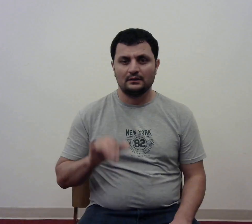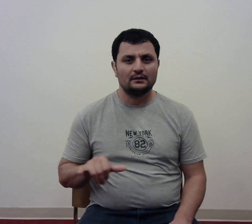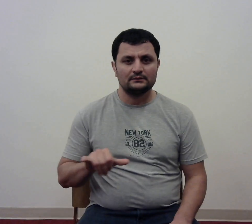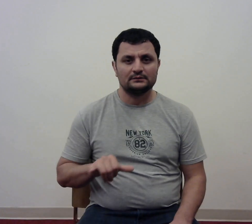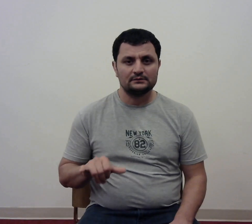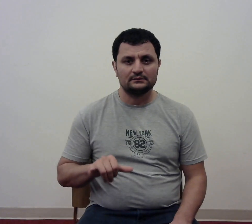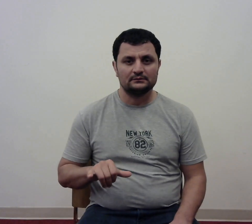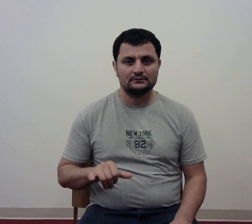ayaqyolu